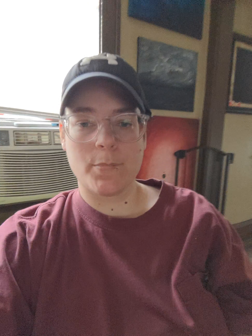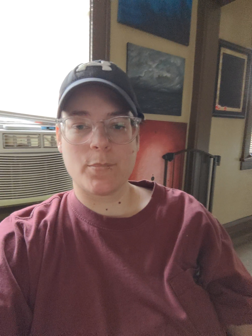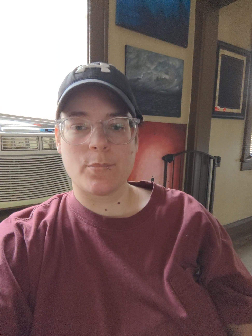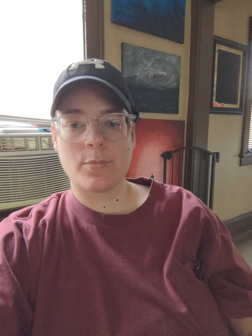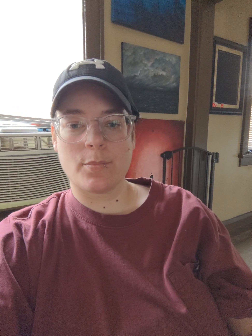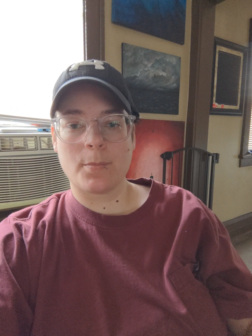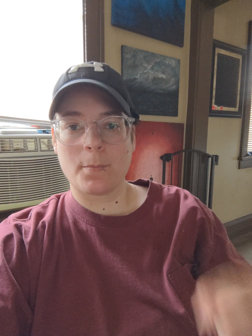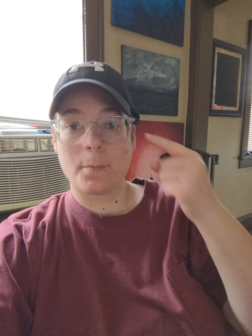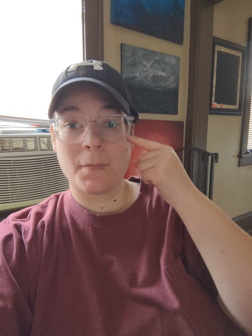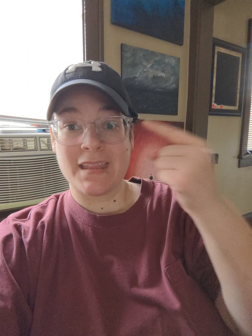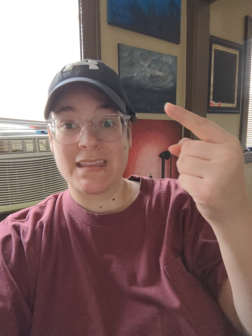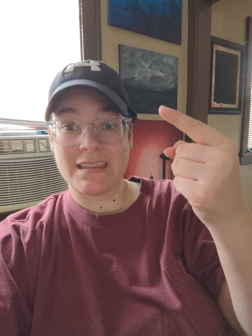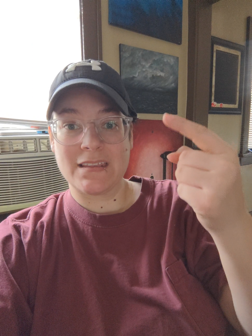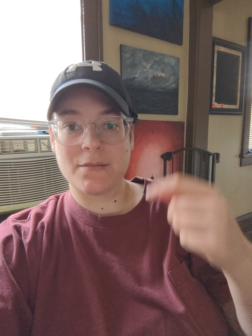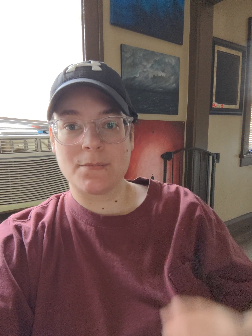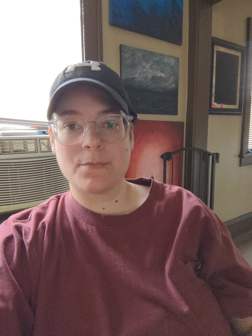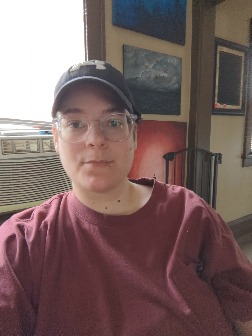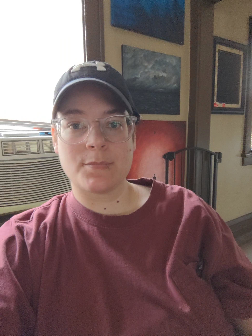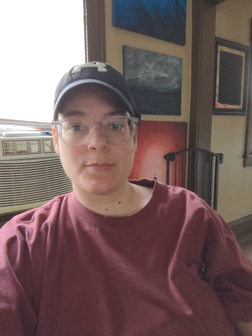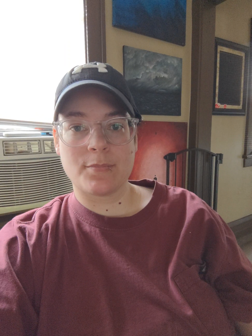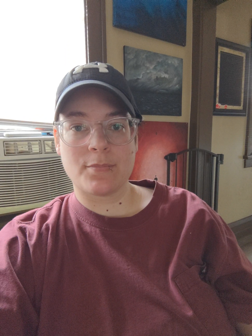penny